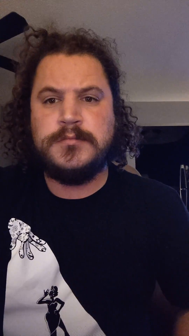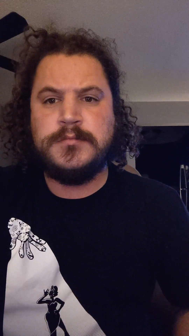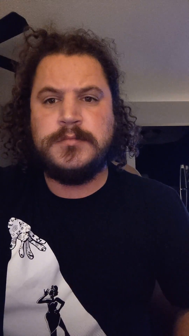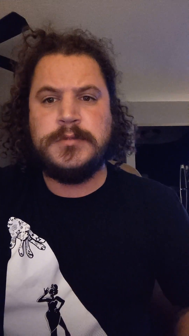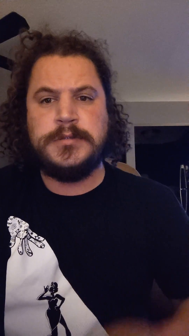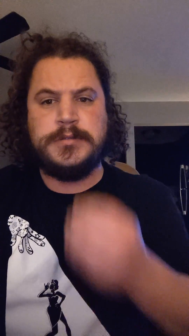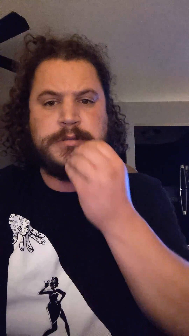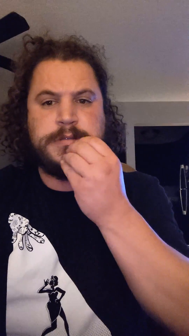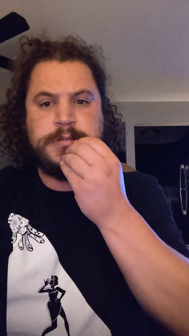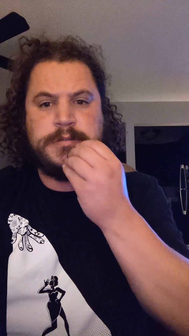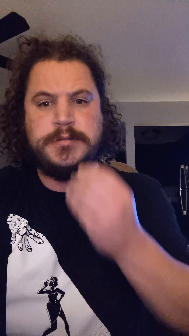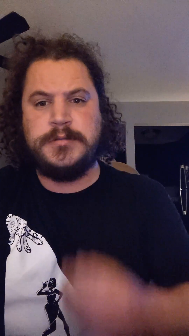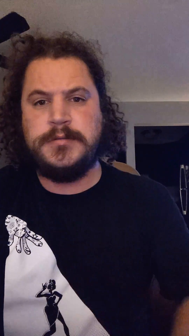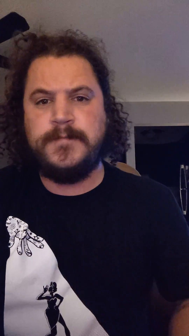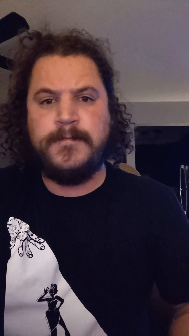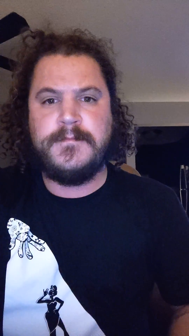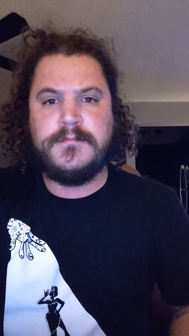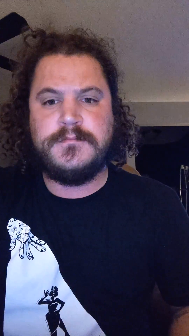eat